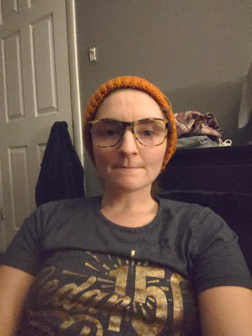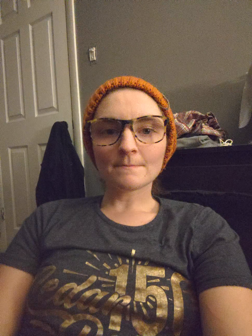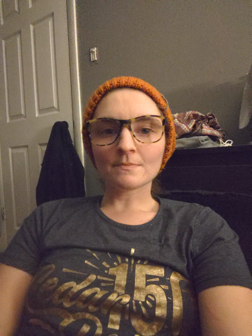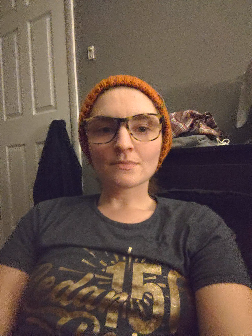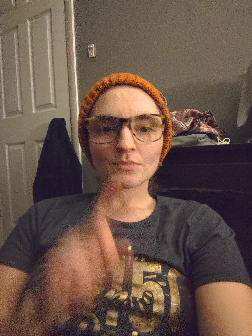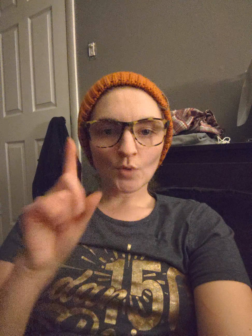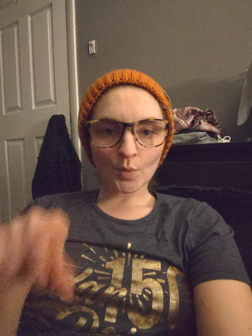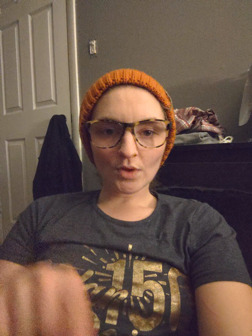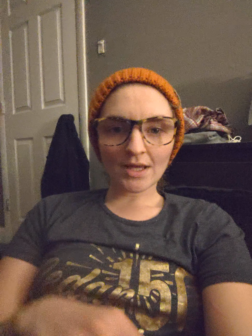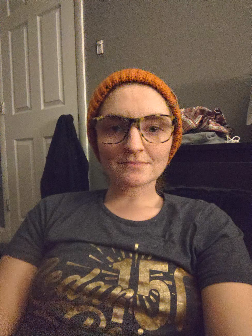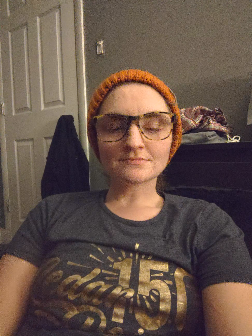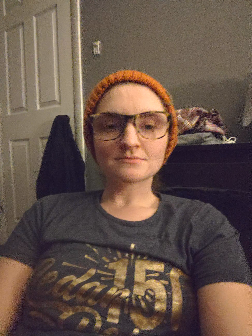go